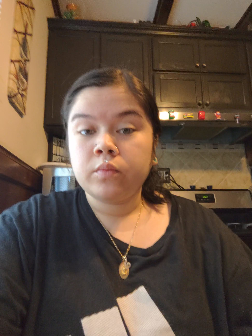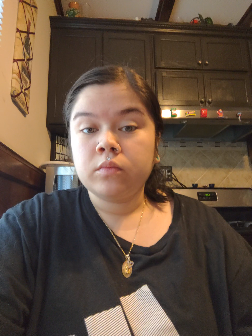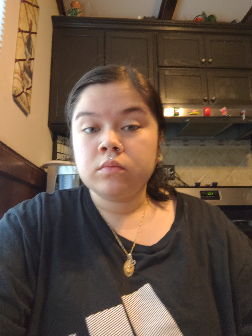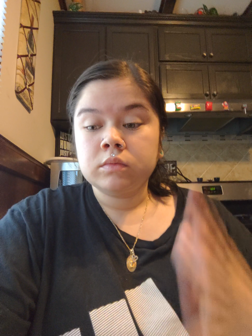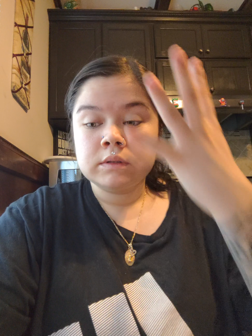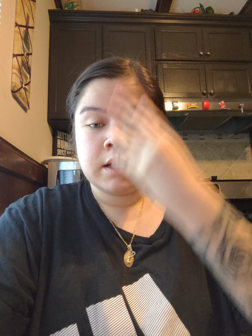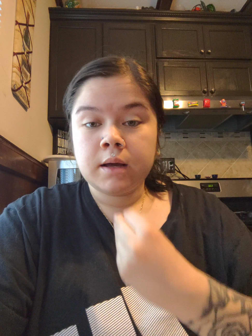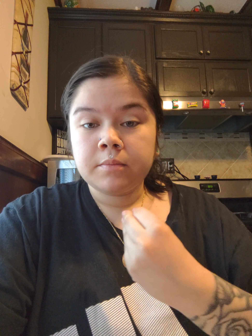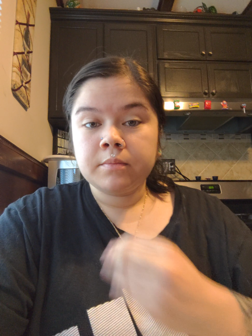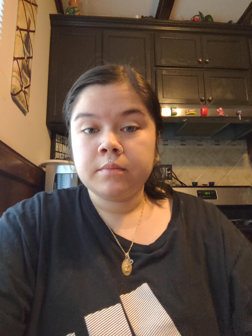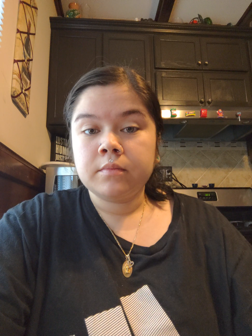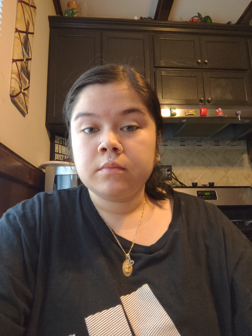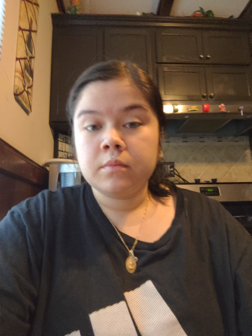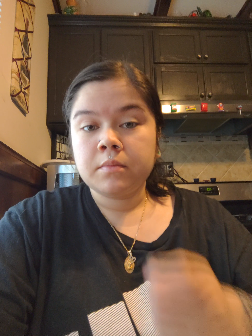sleep